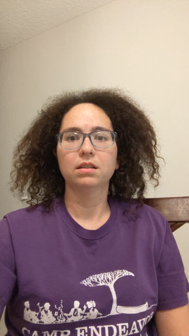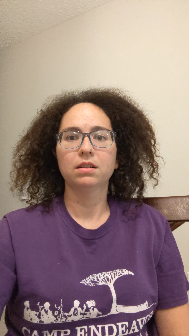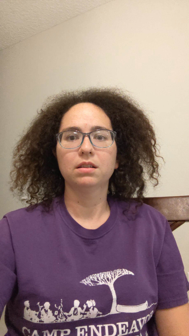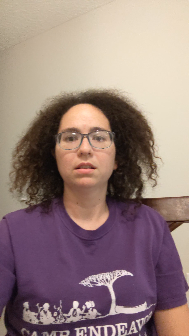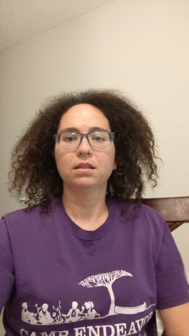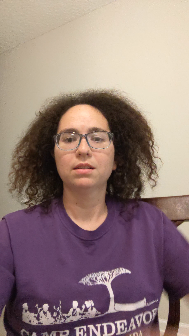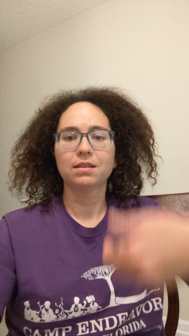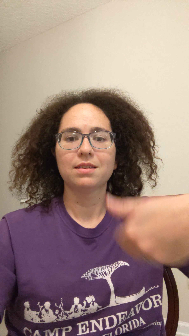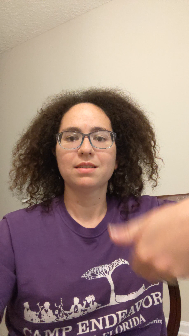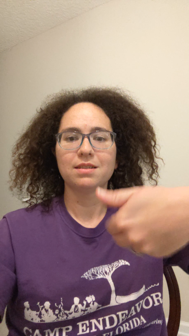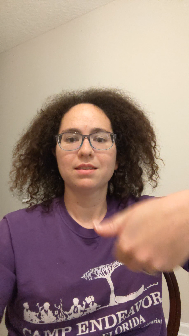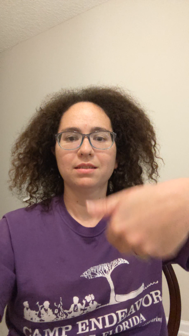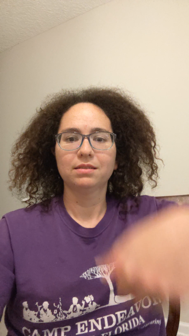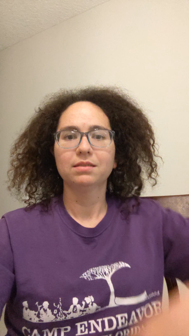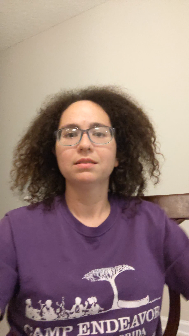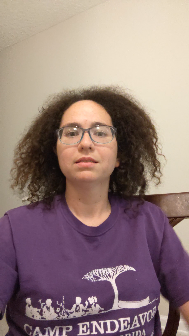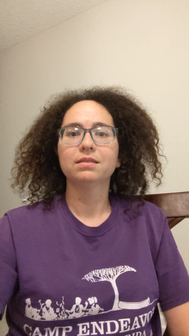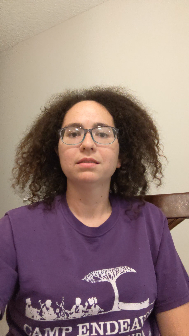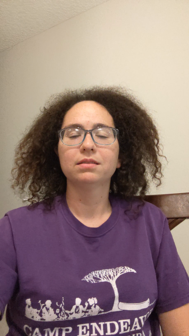shorts